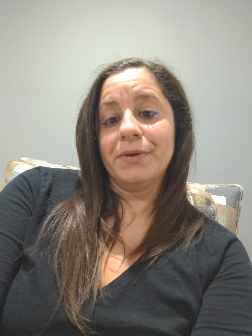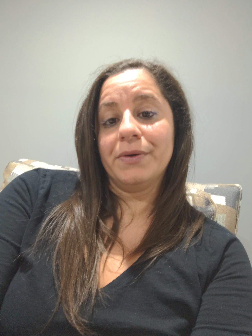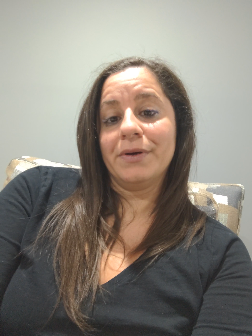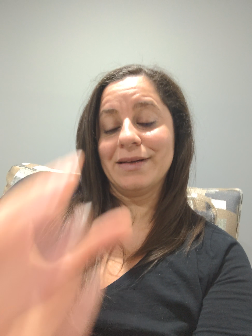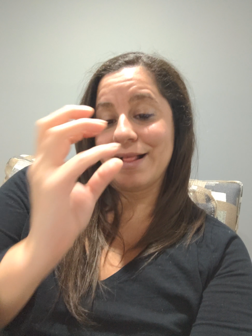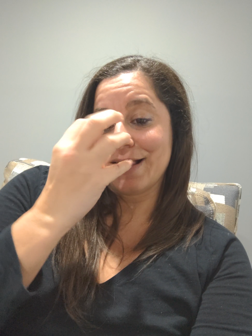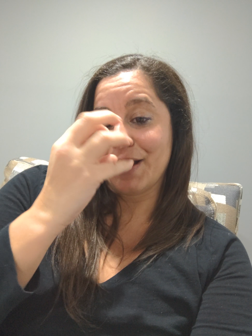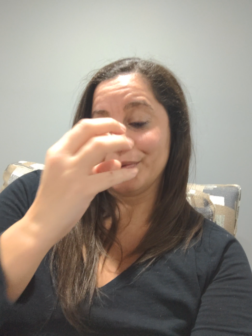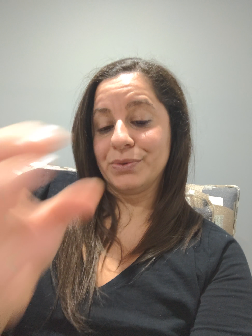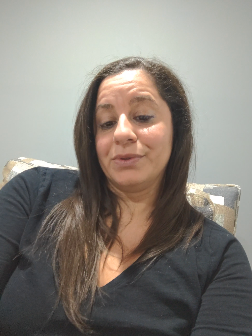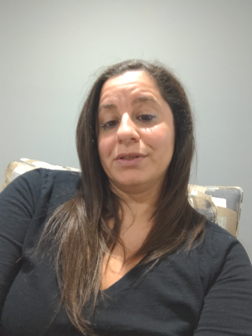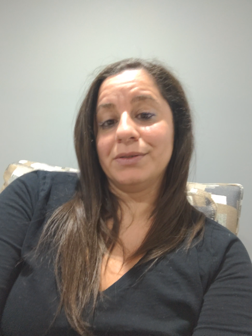clown